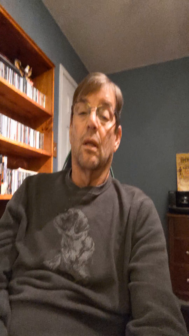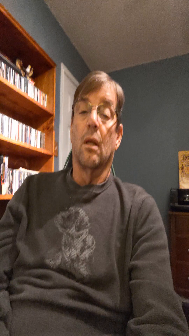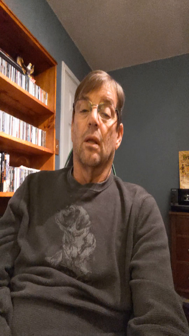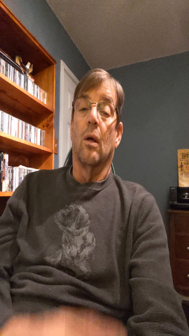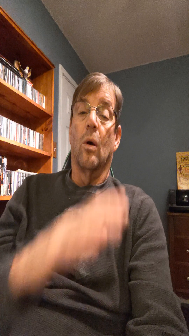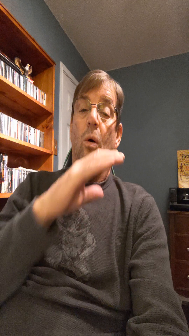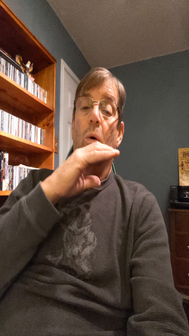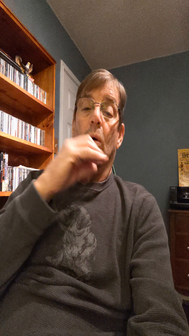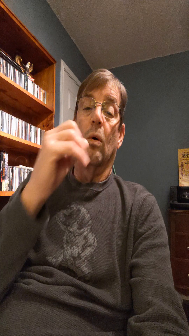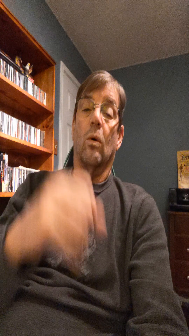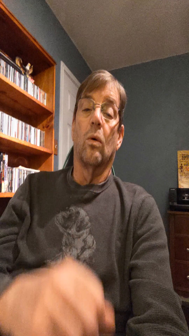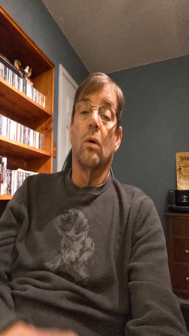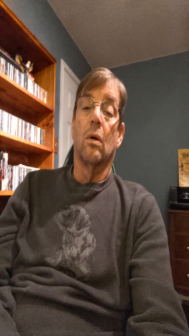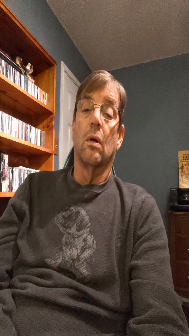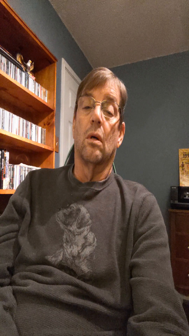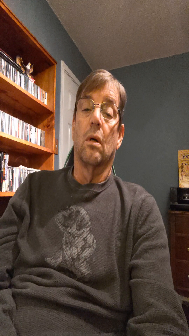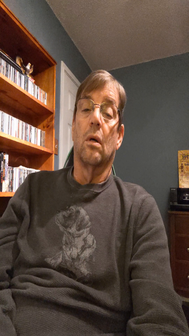old